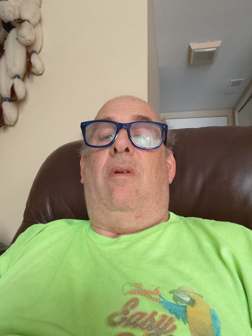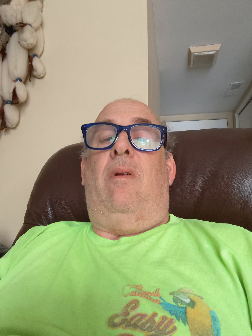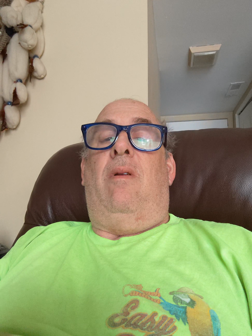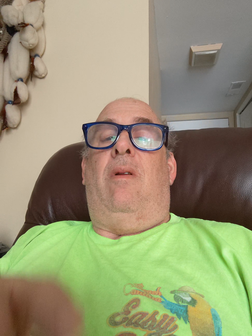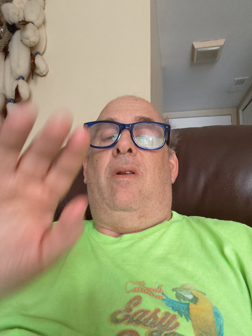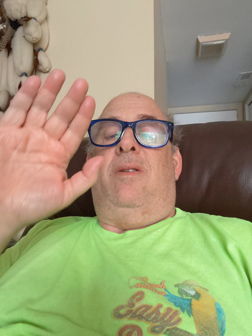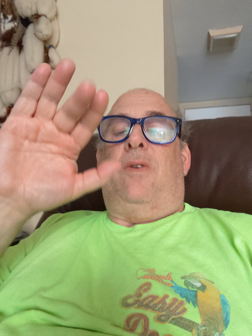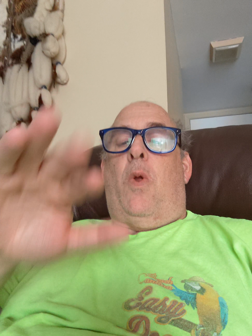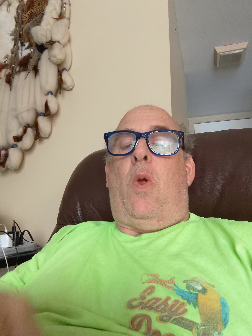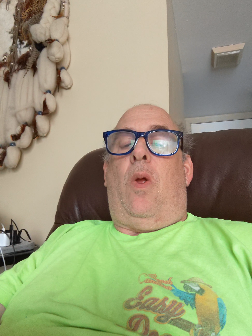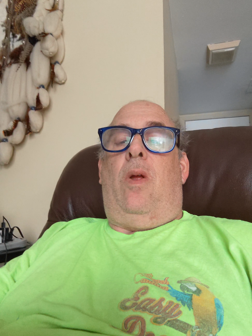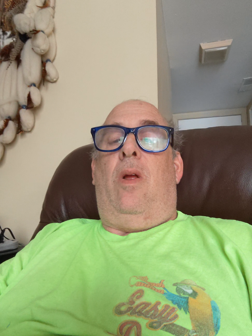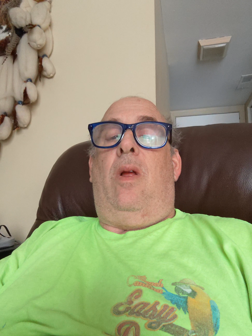snow